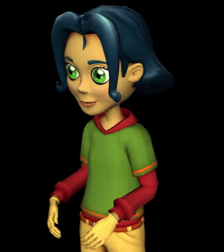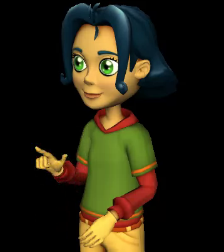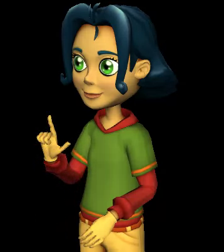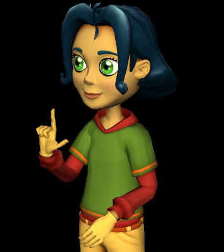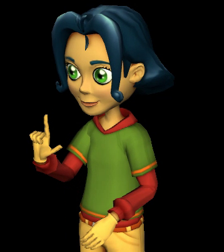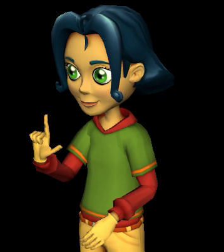2